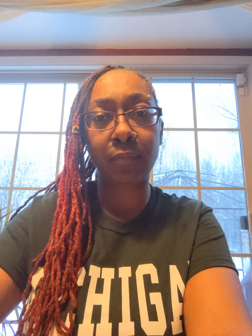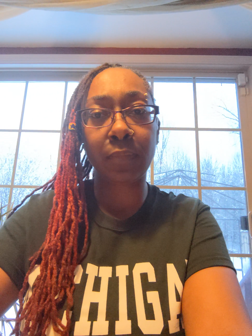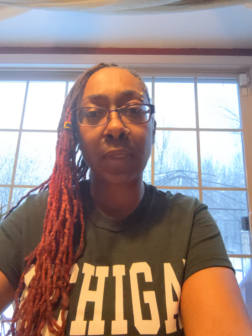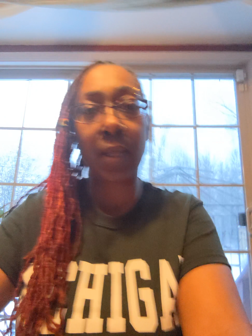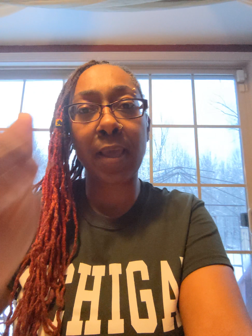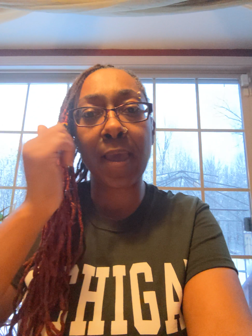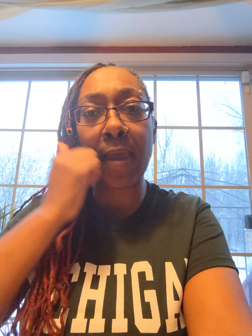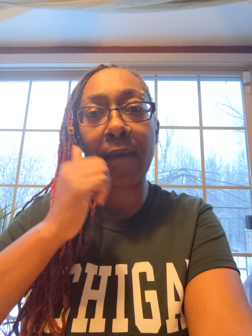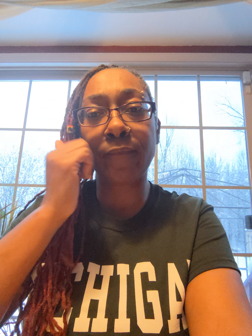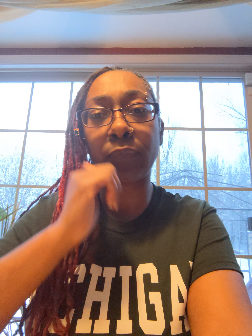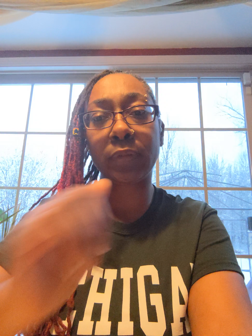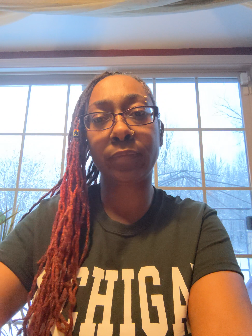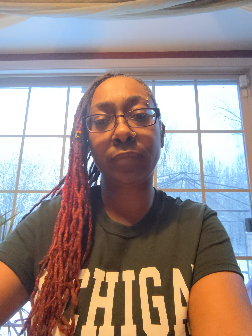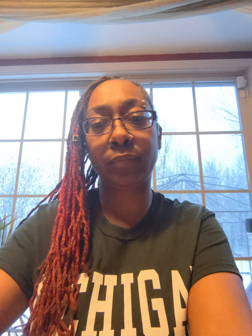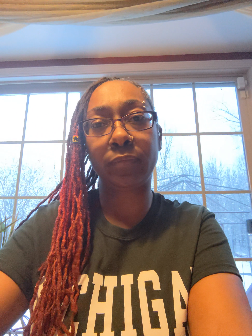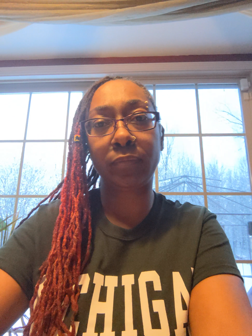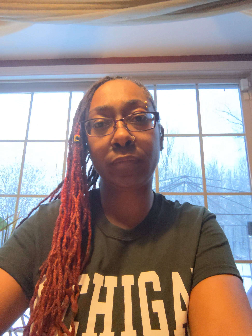every